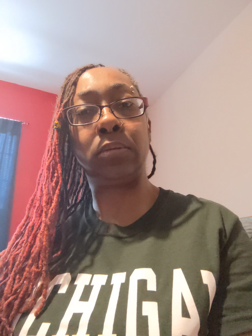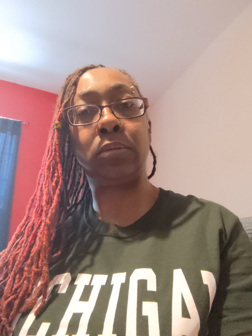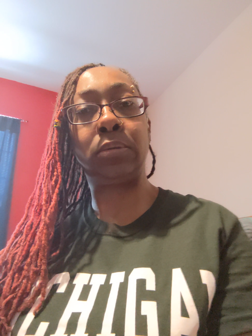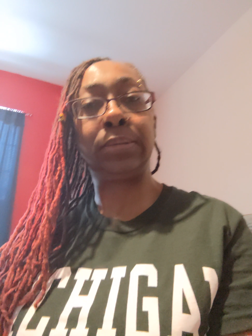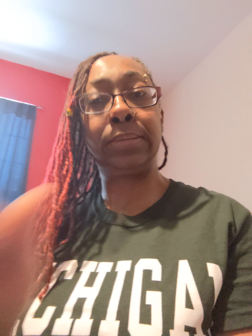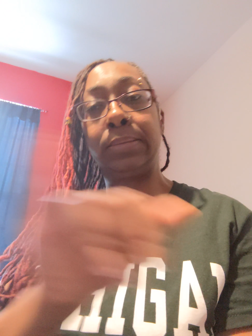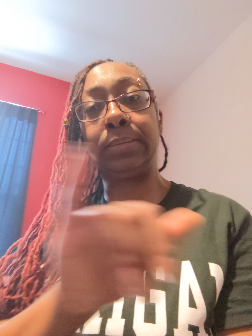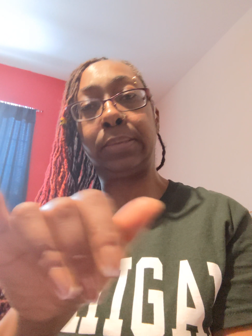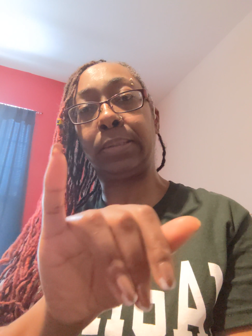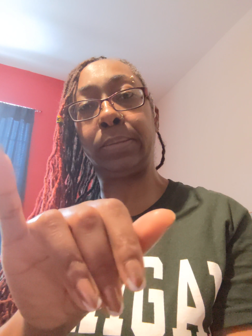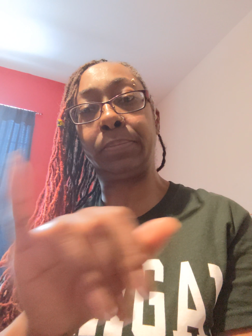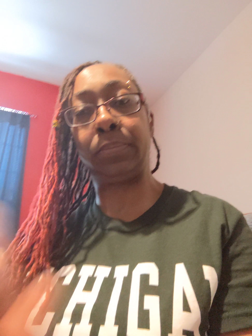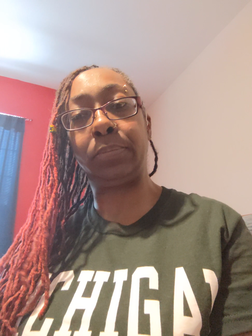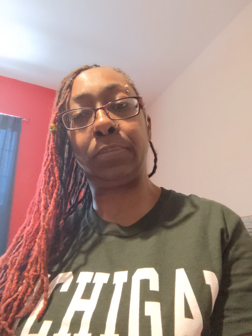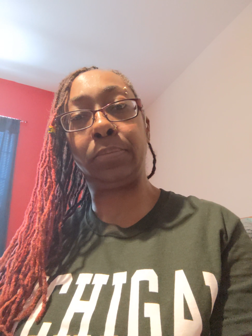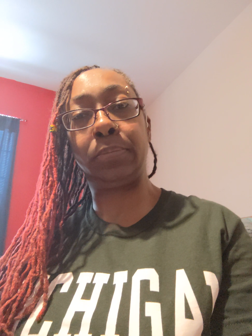same